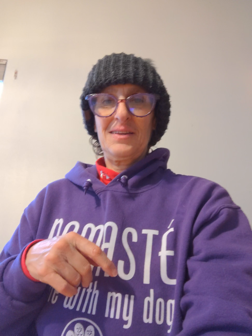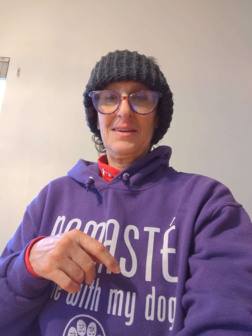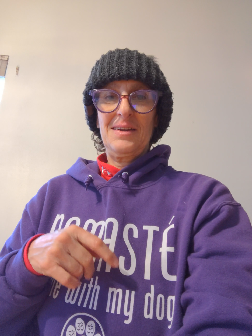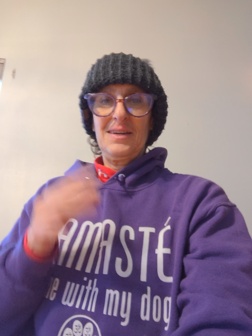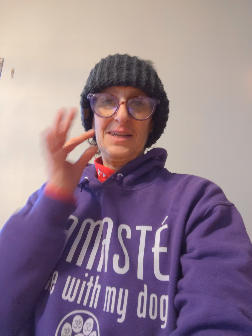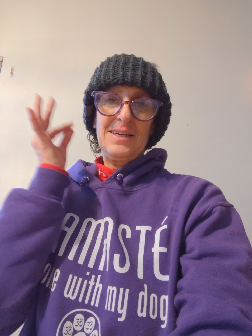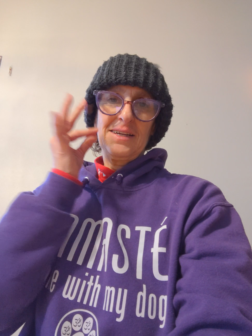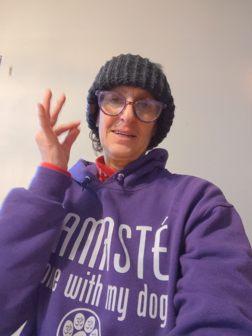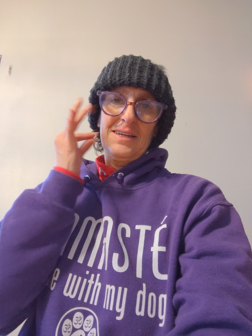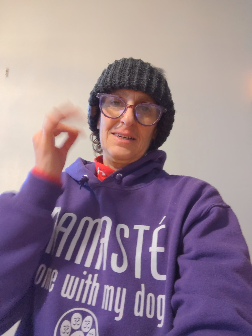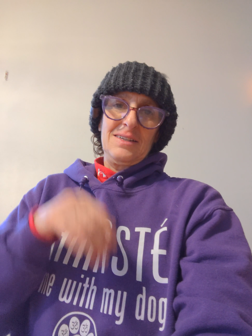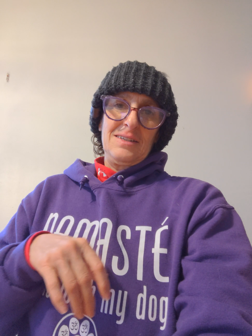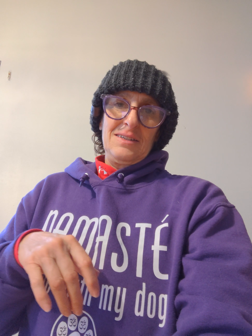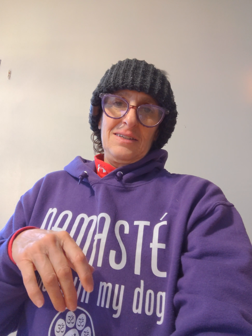cat